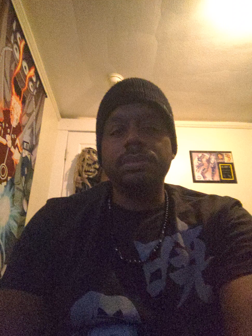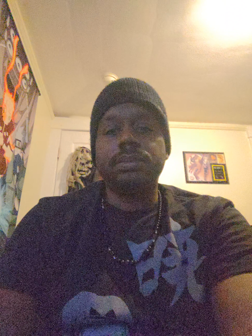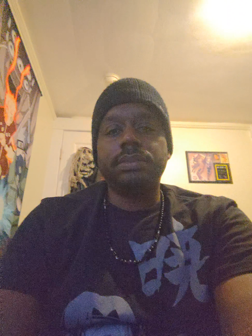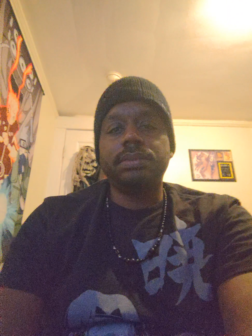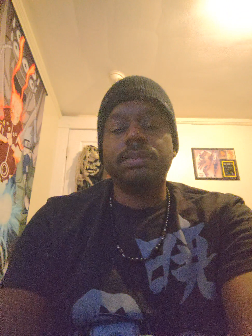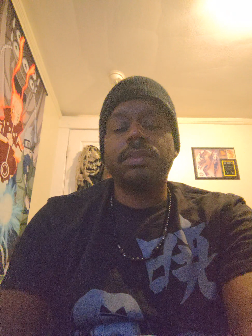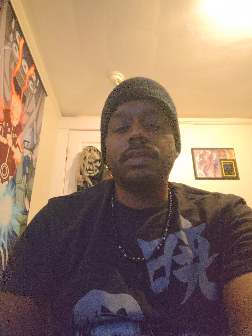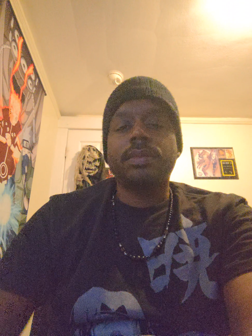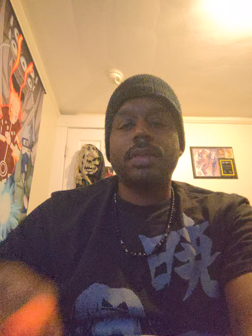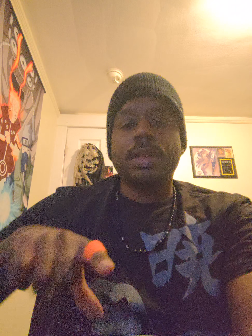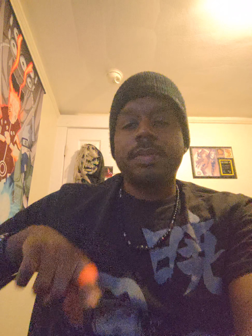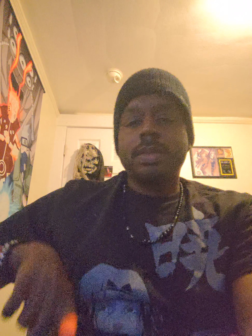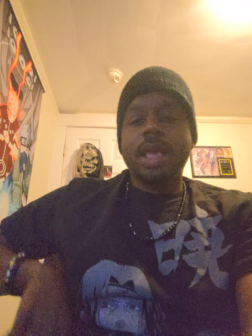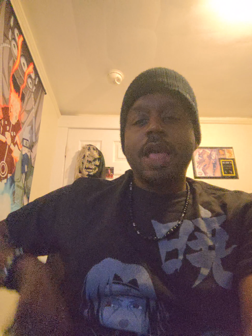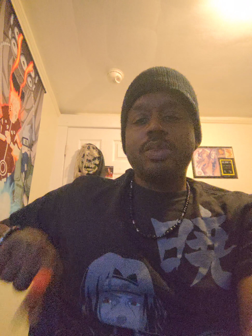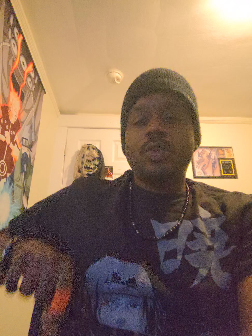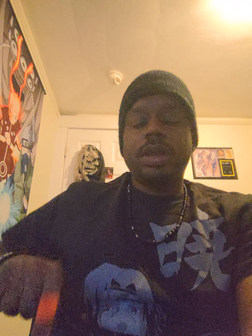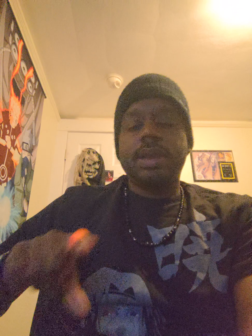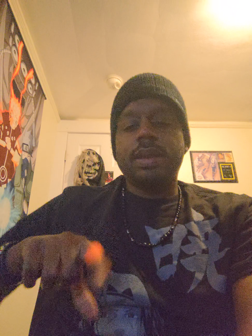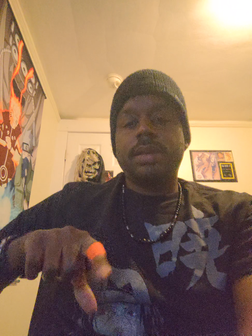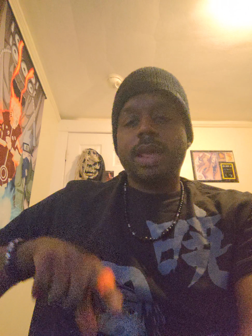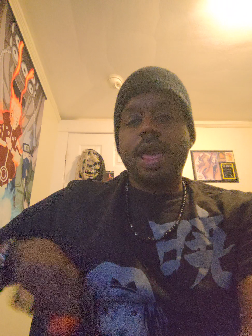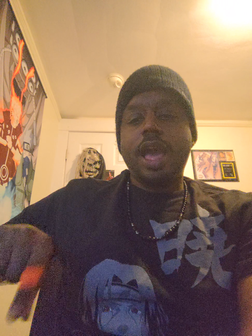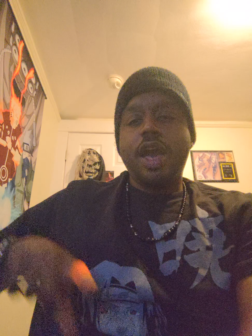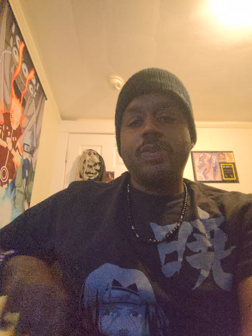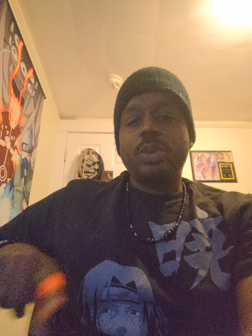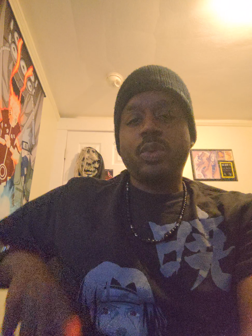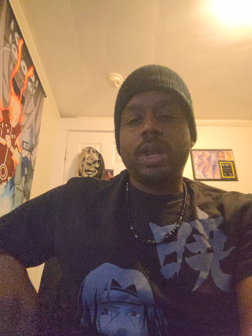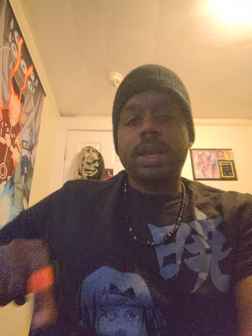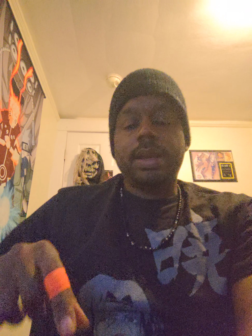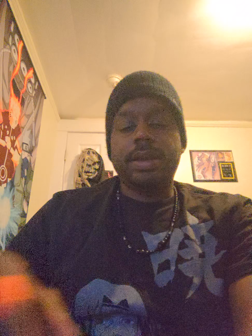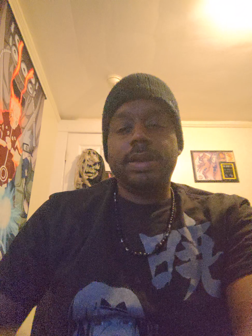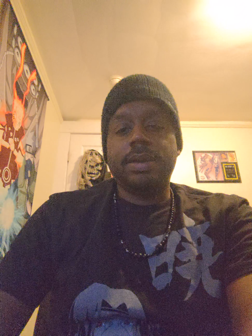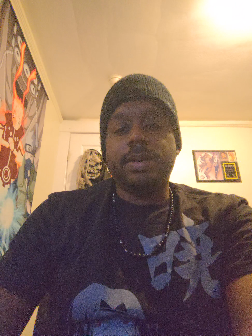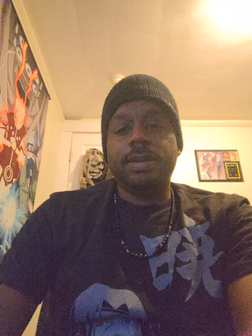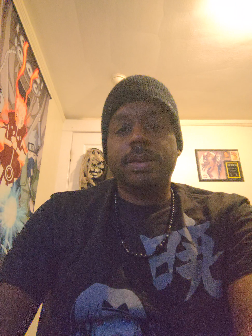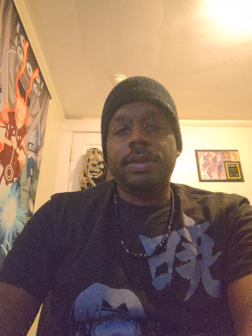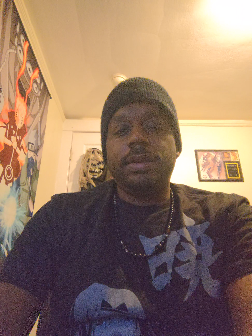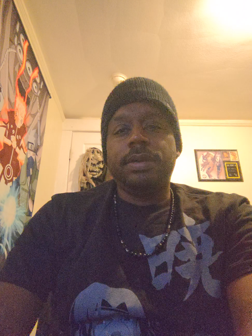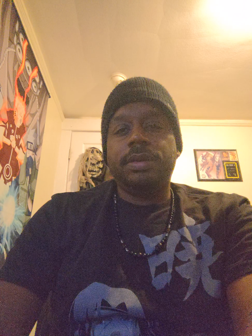underwear